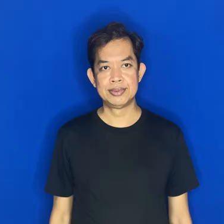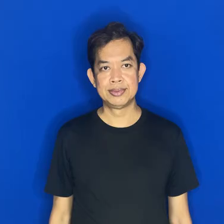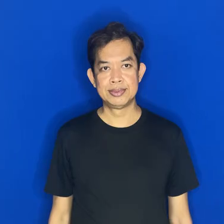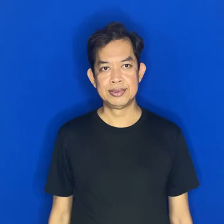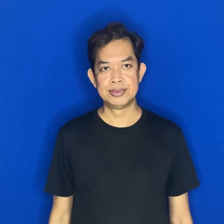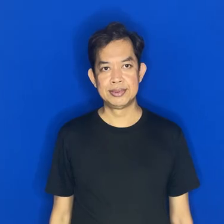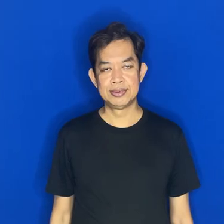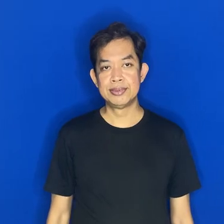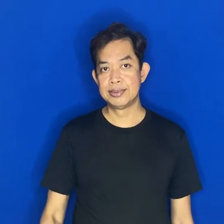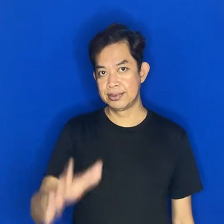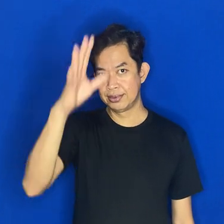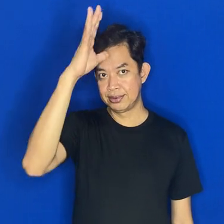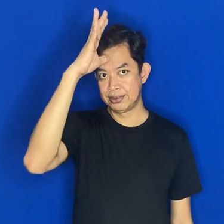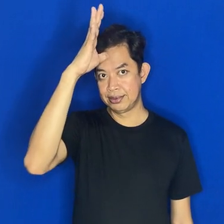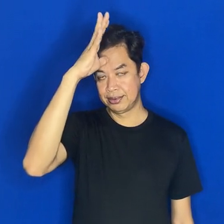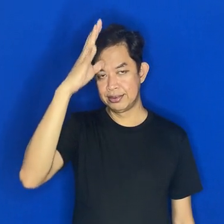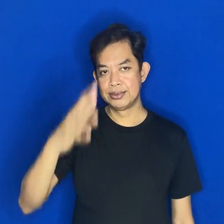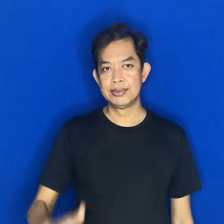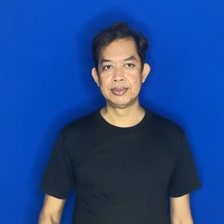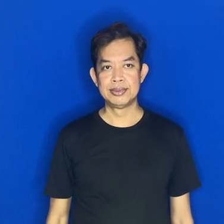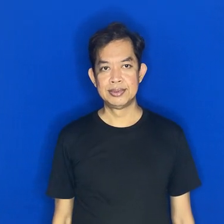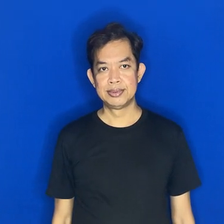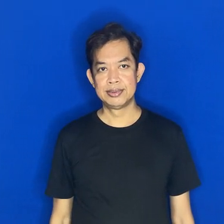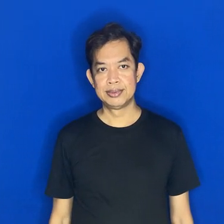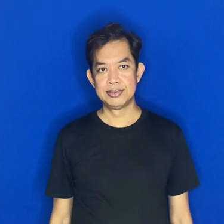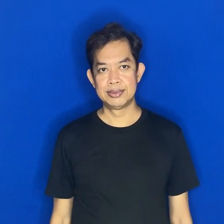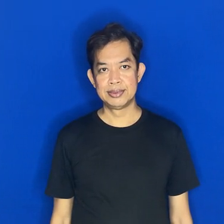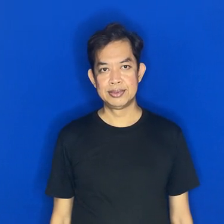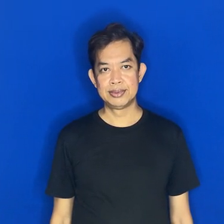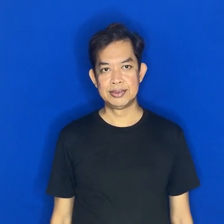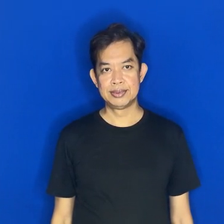father